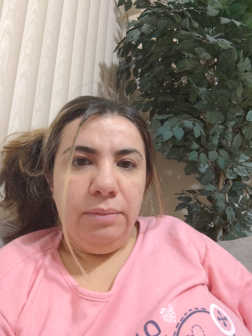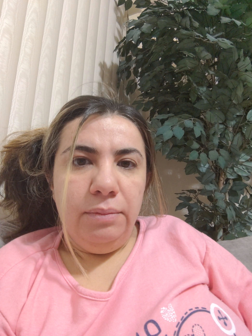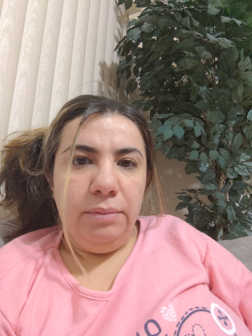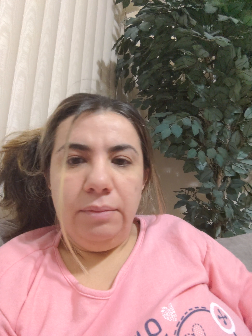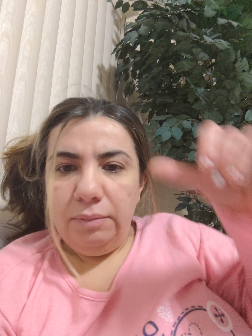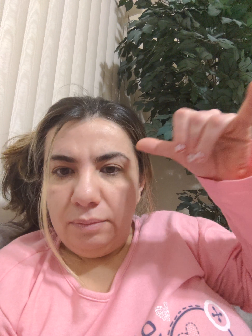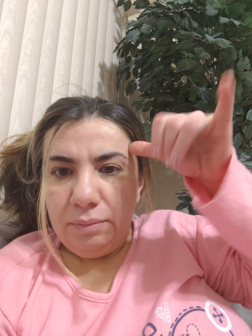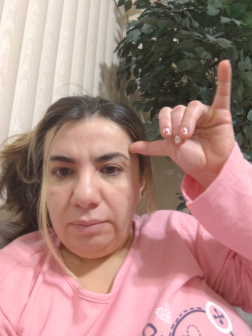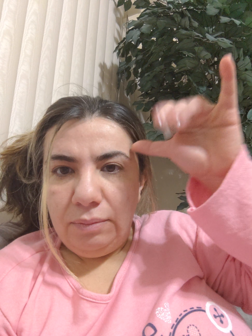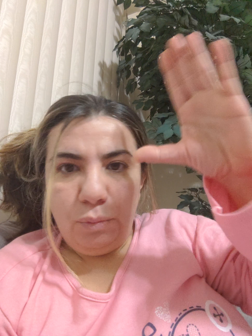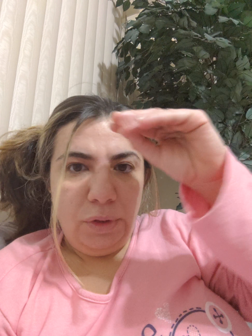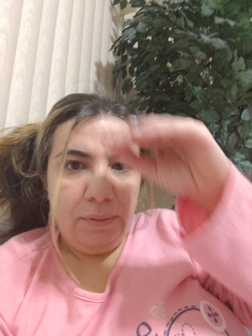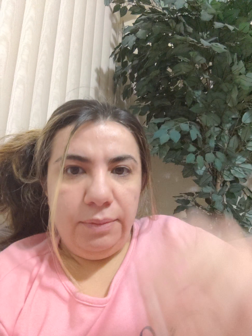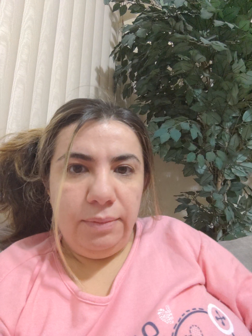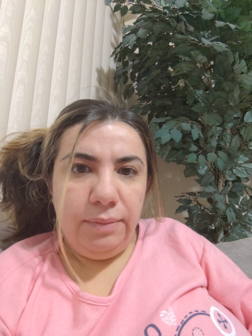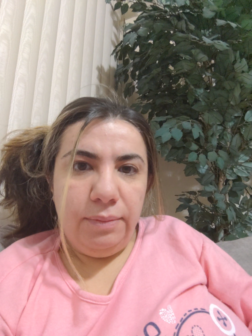cowboy